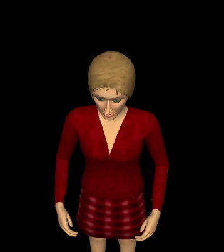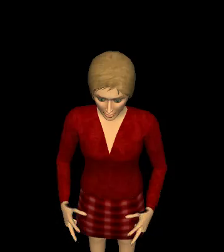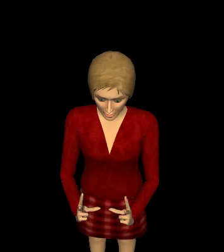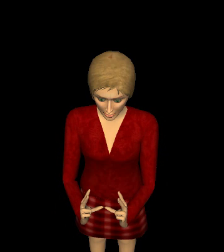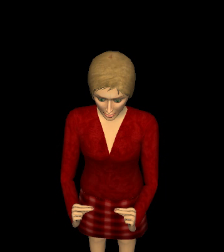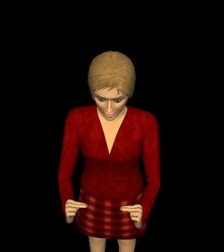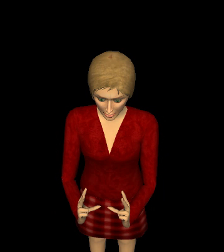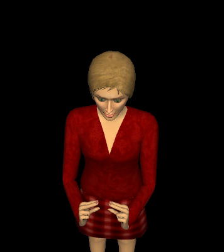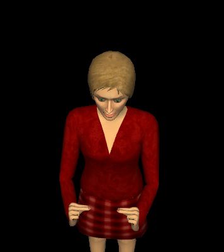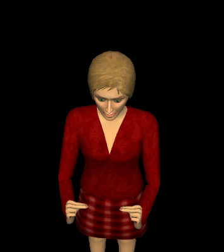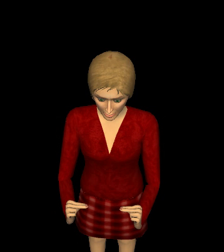يشرح